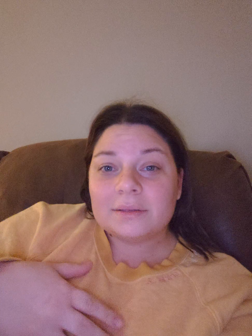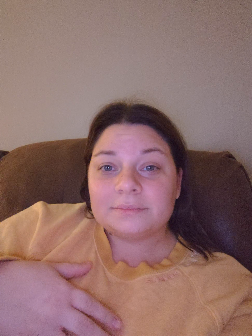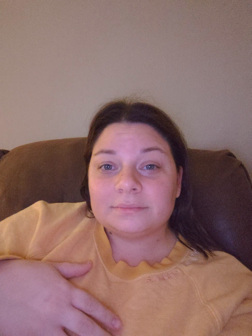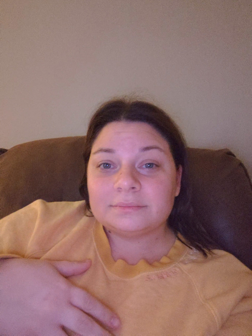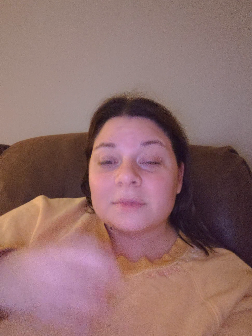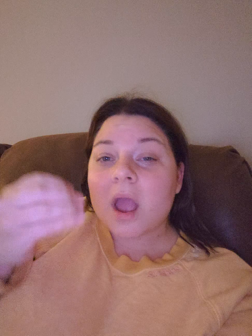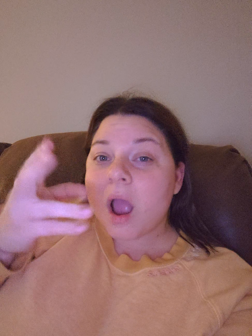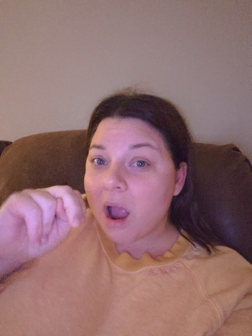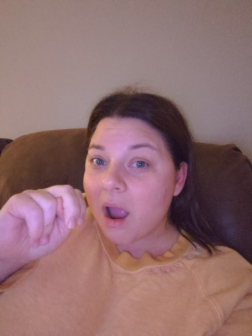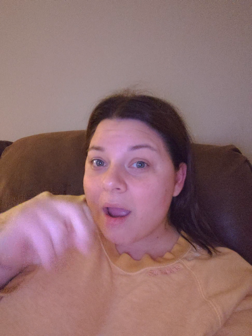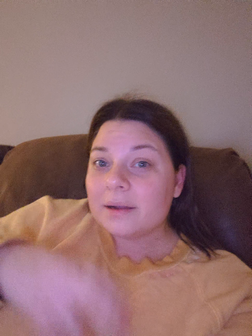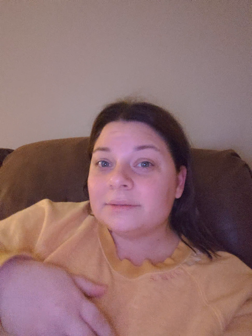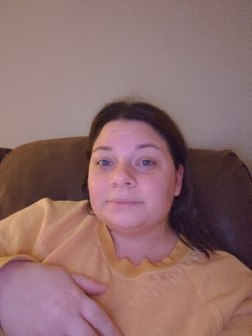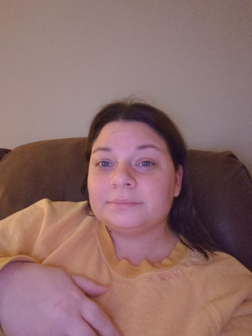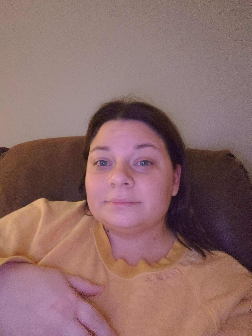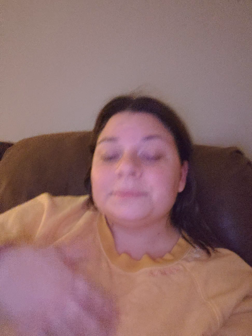on